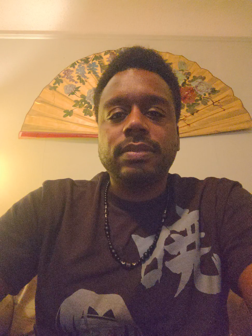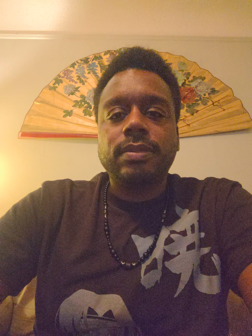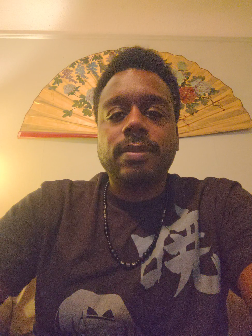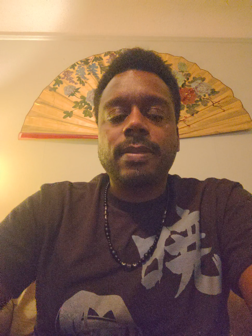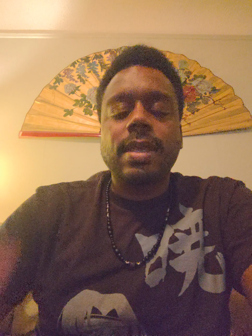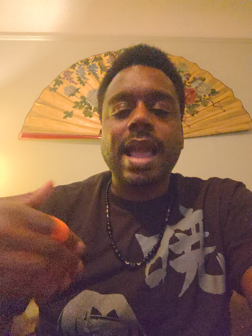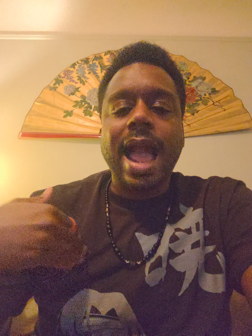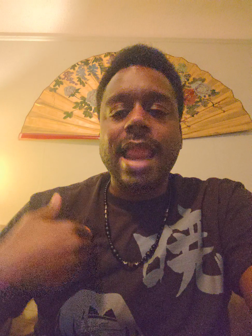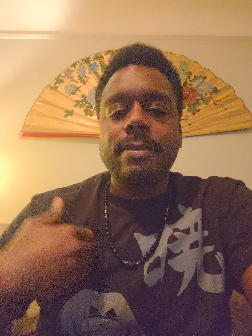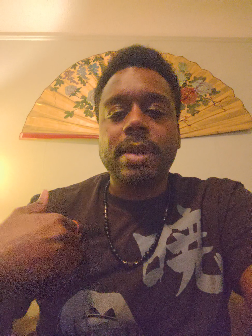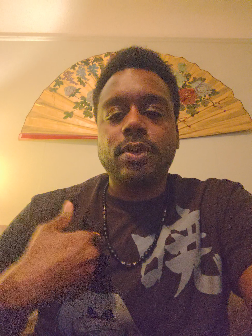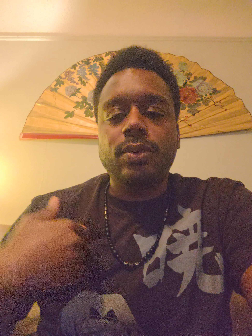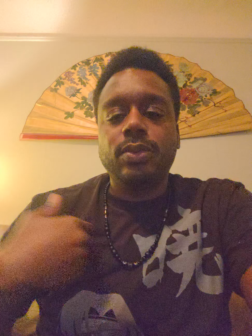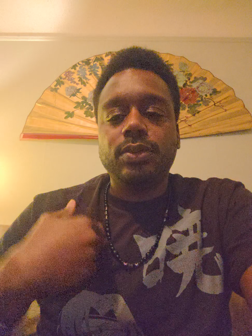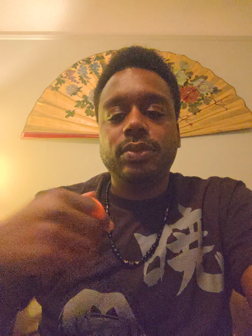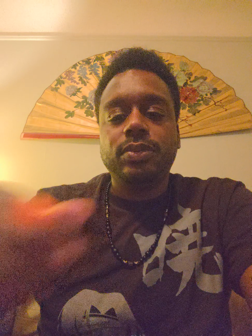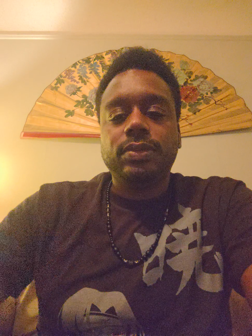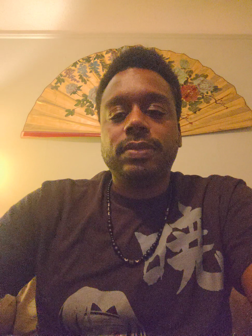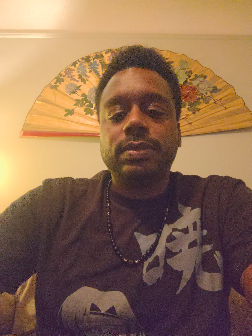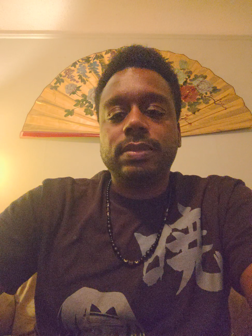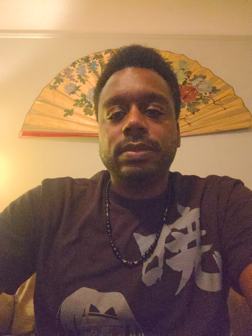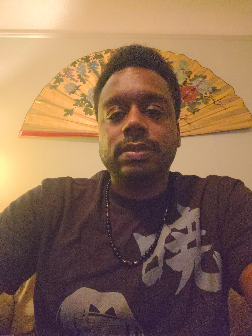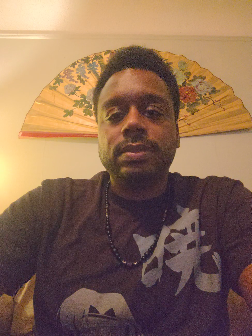animal